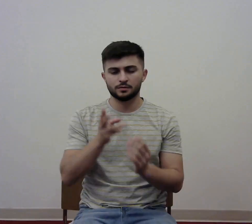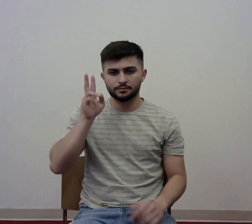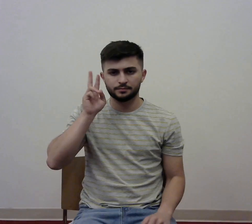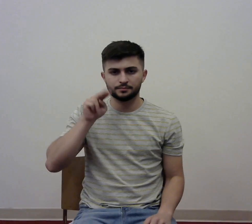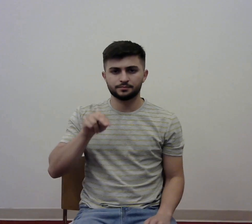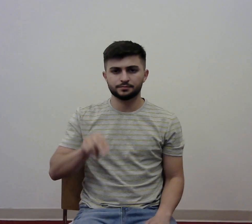bilmir